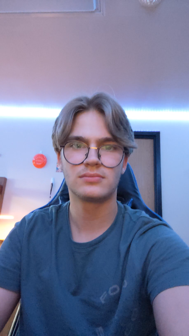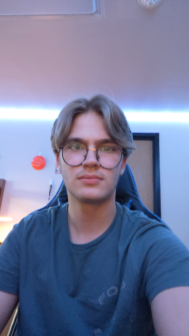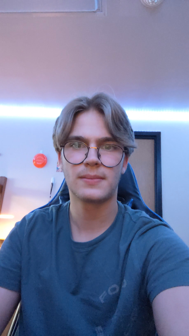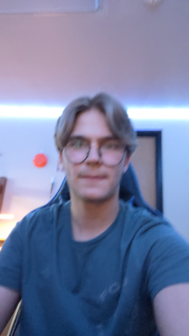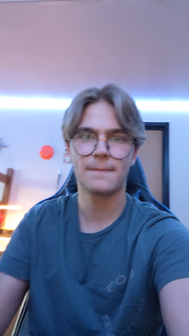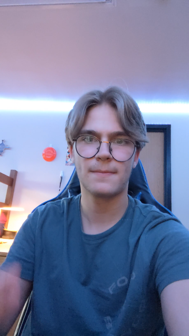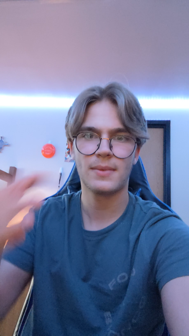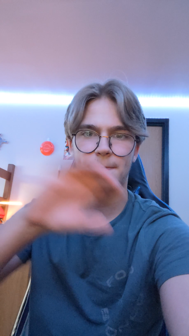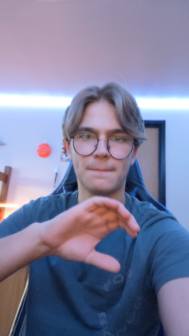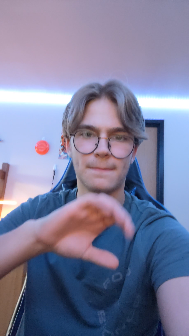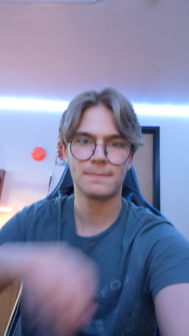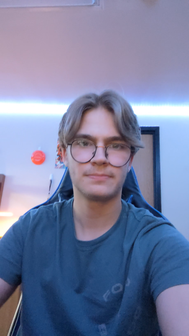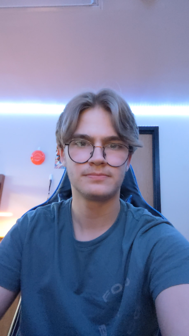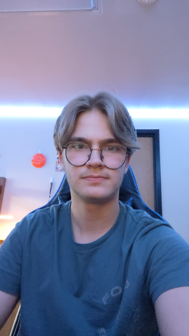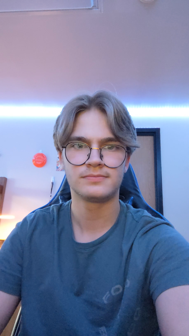dump